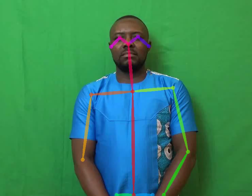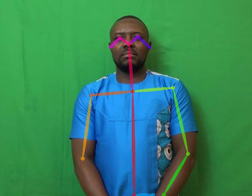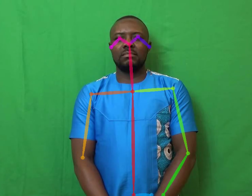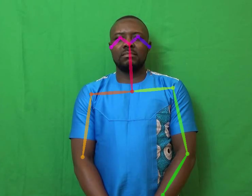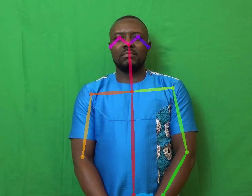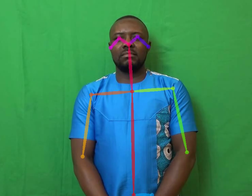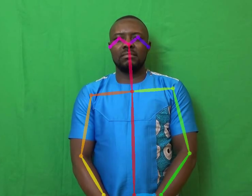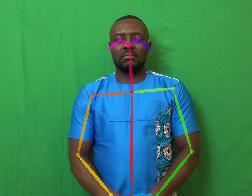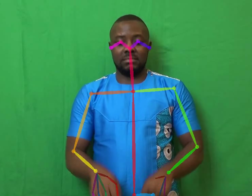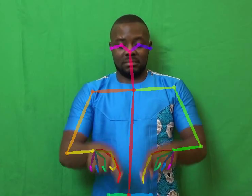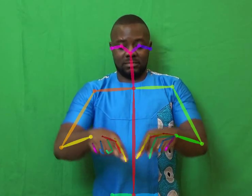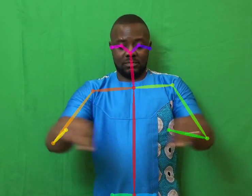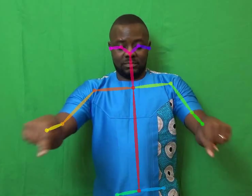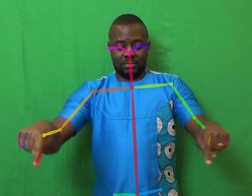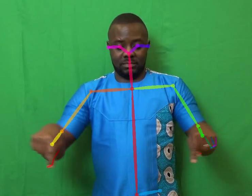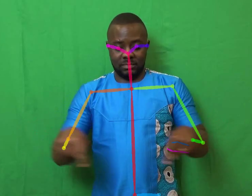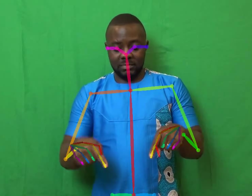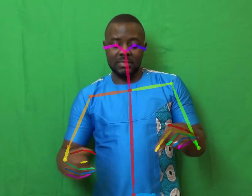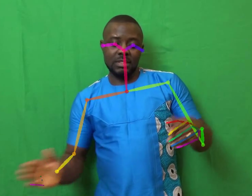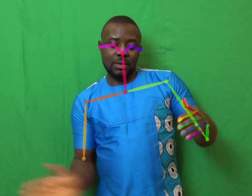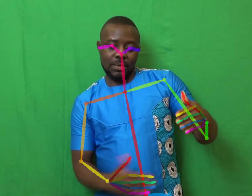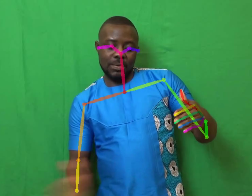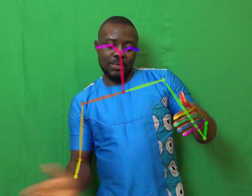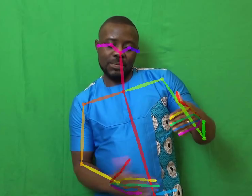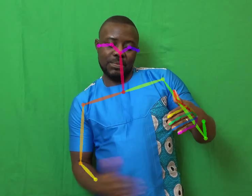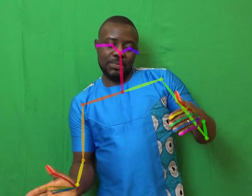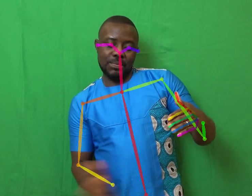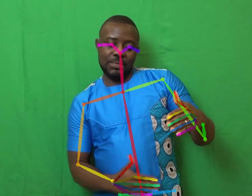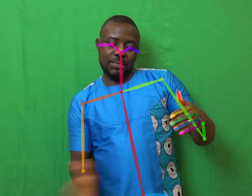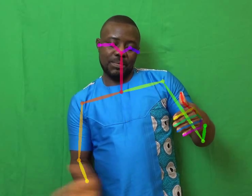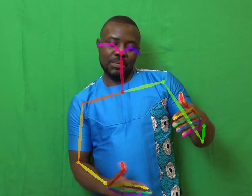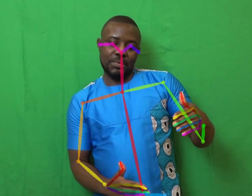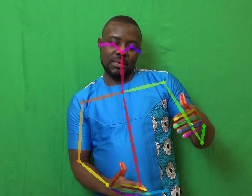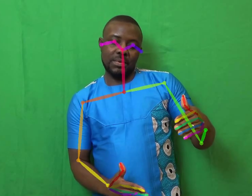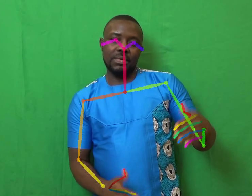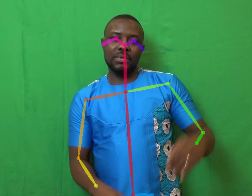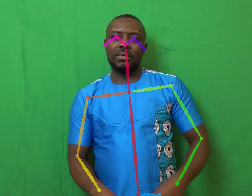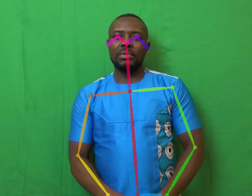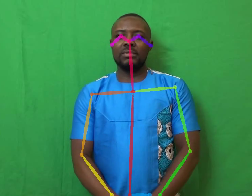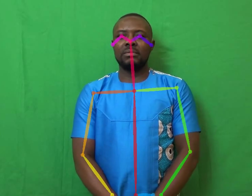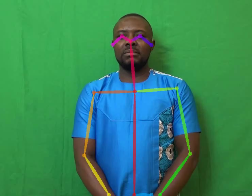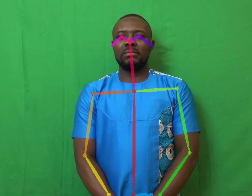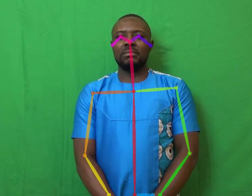coalpot